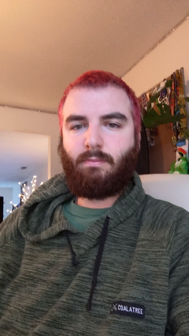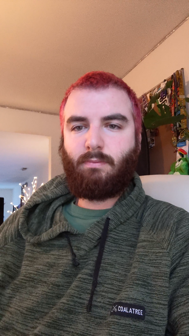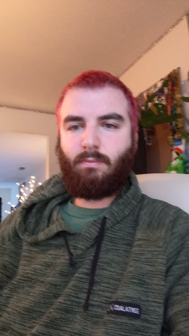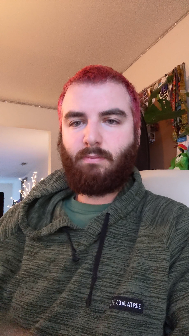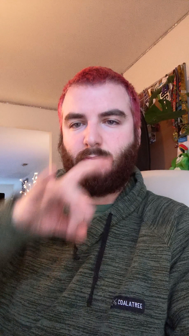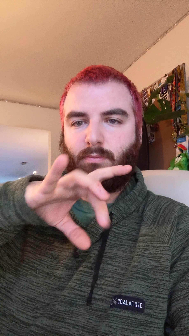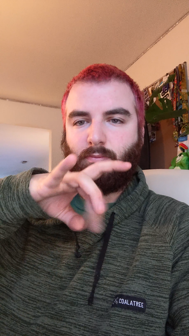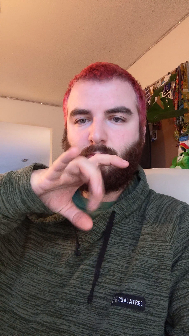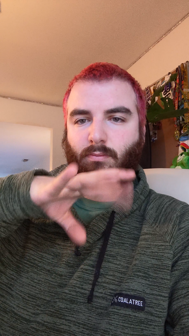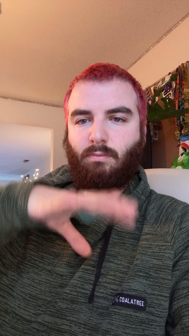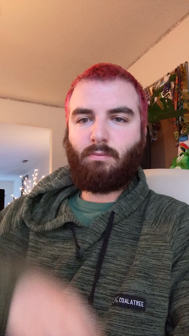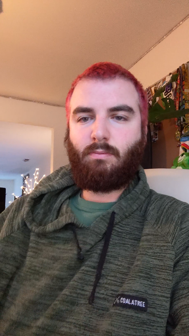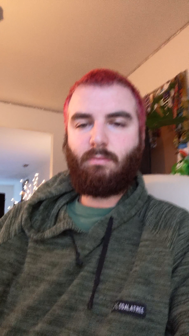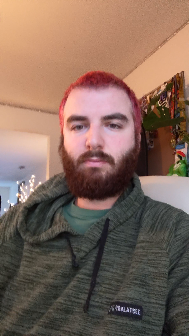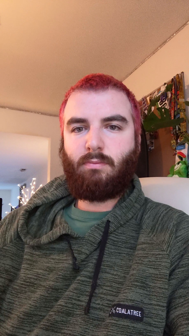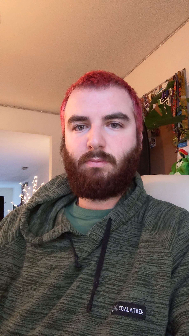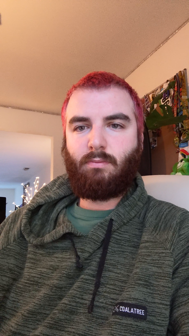pumpkin